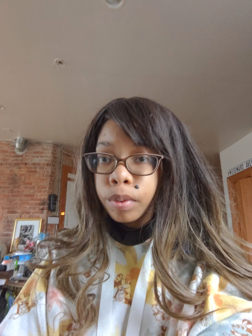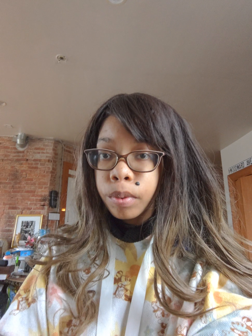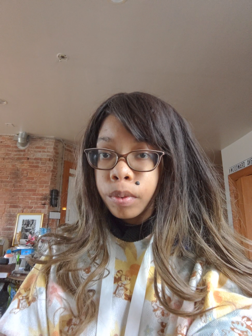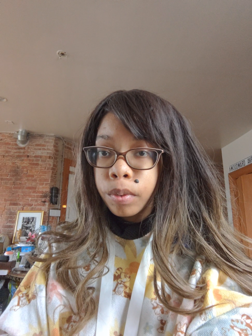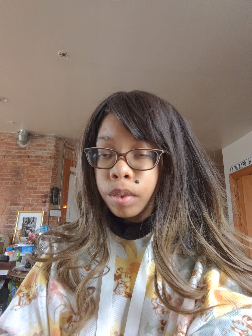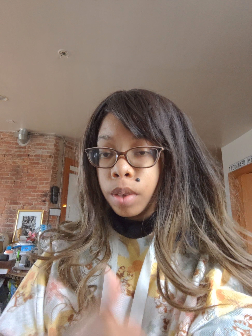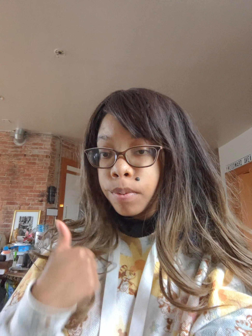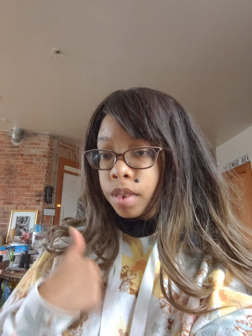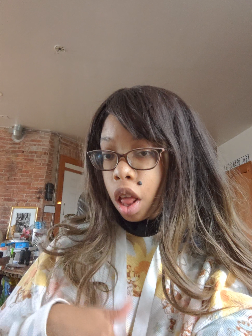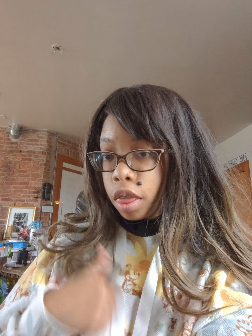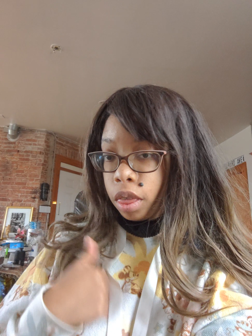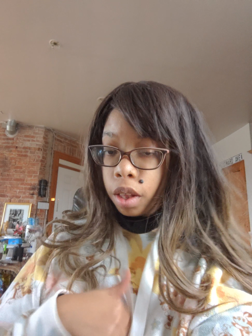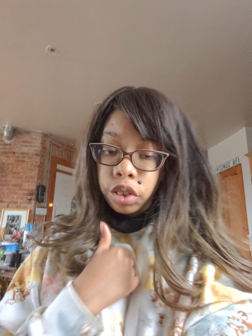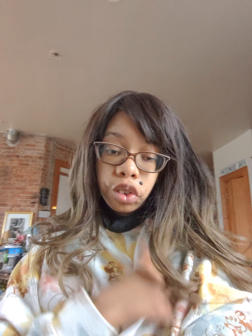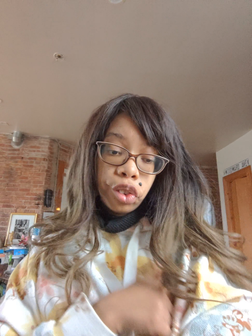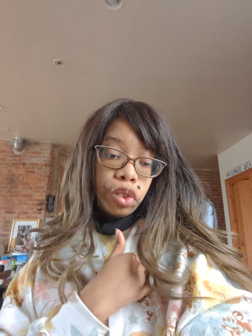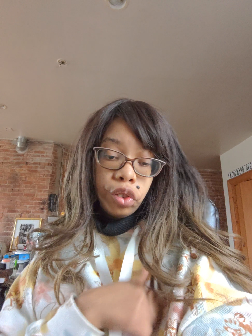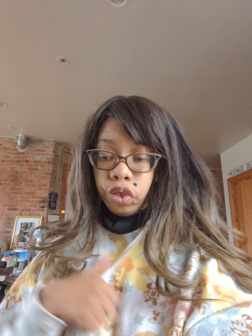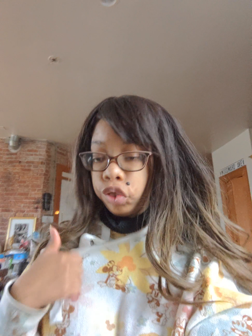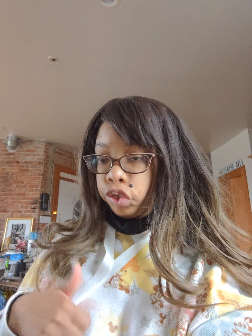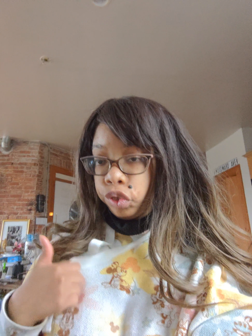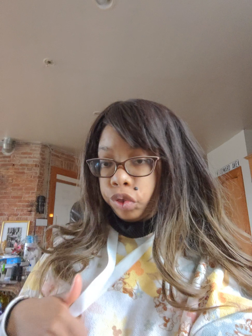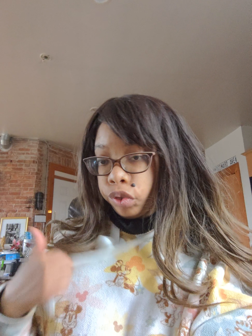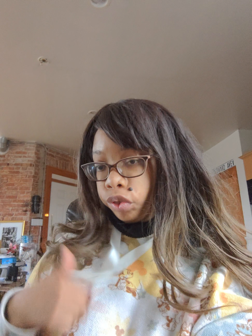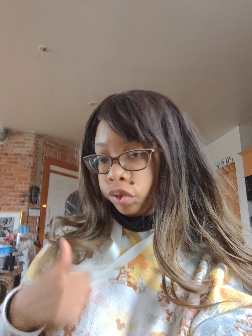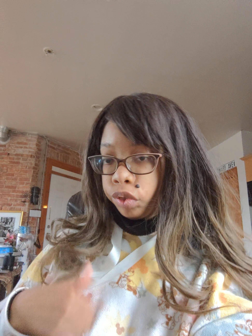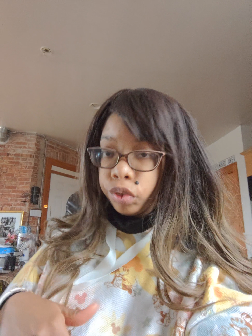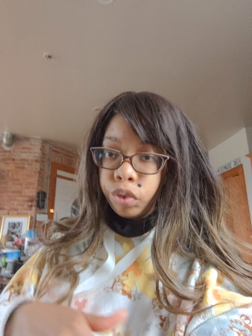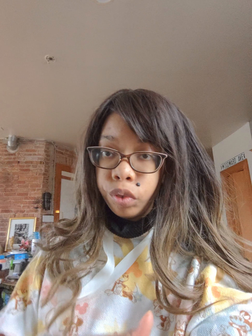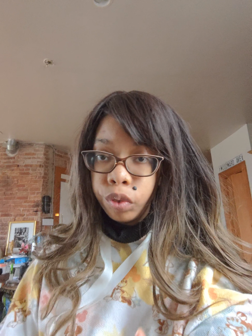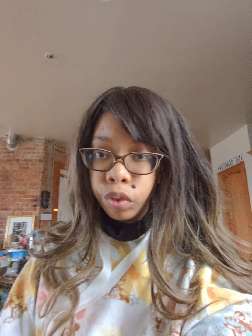bath